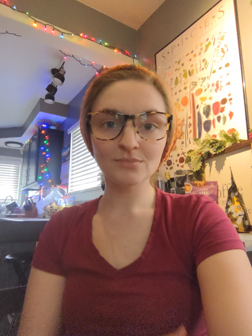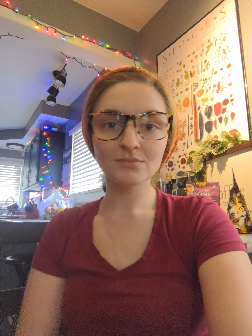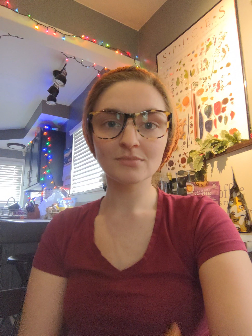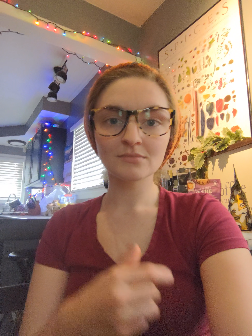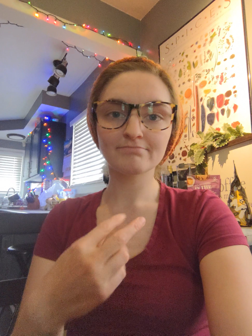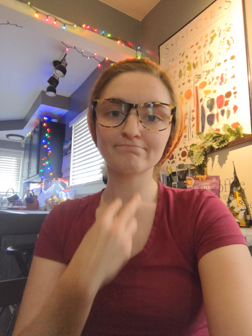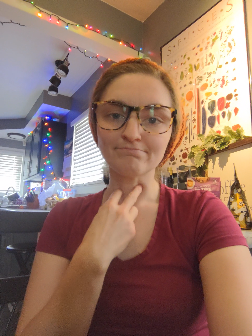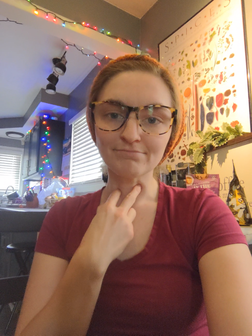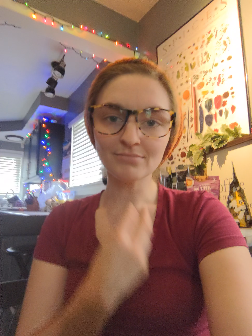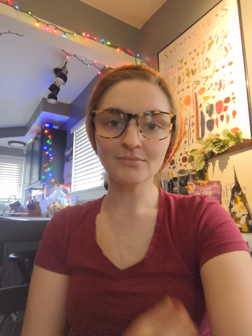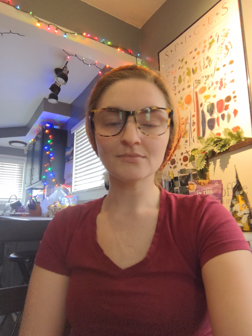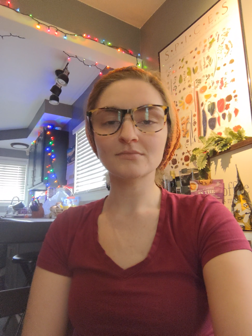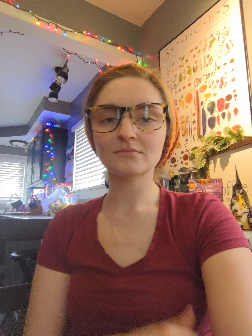stuck